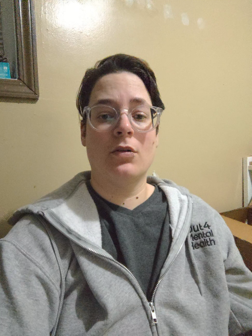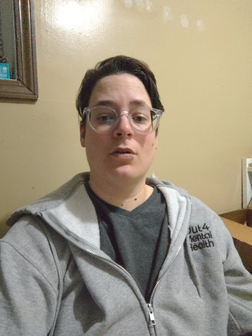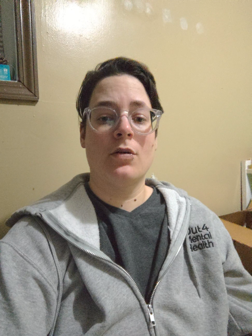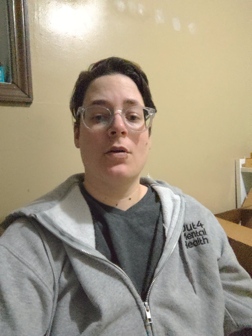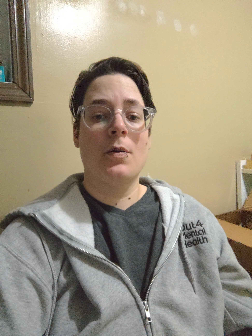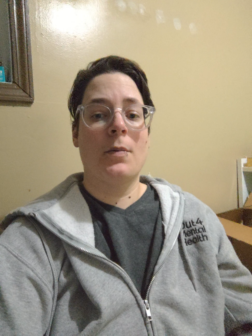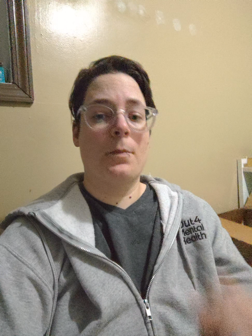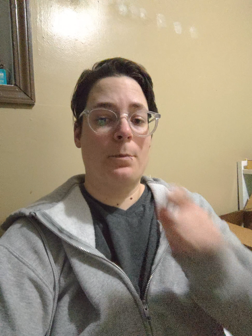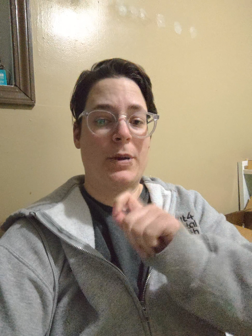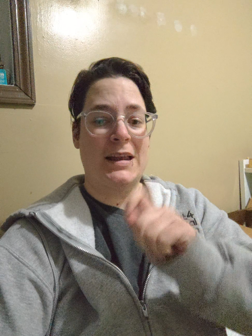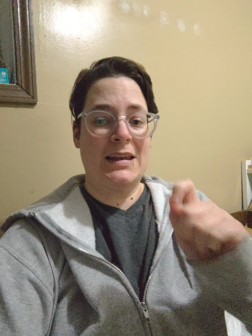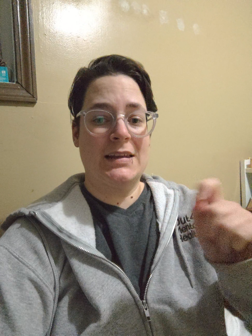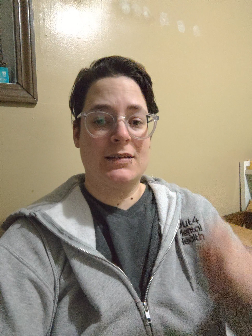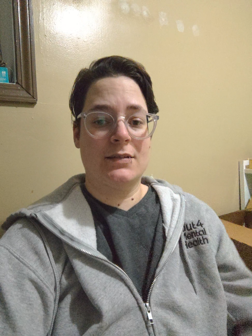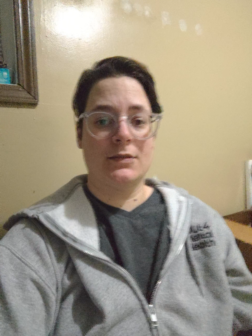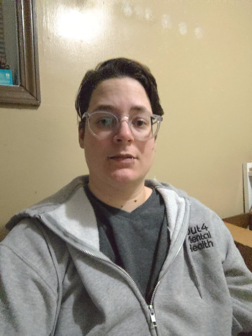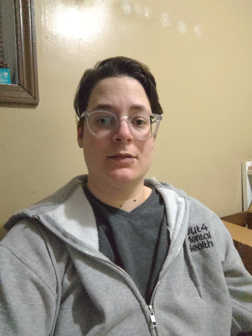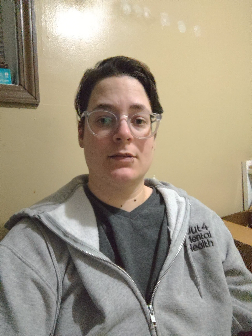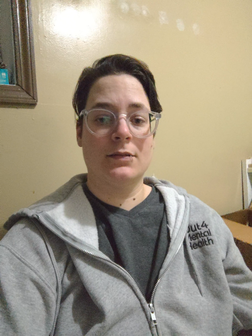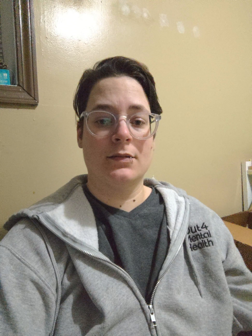pen